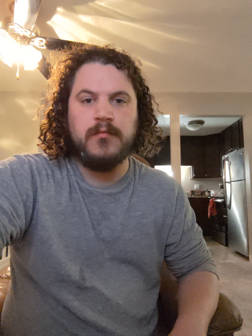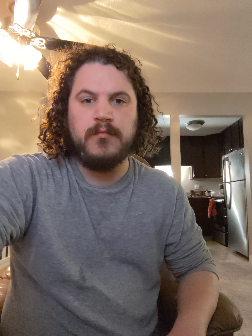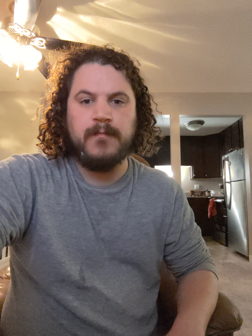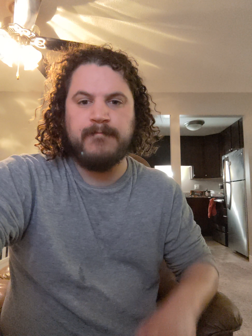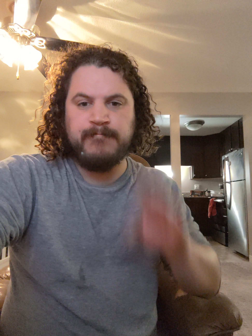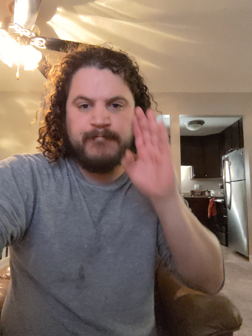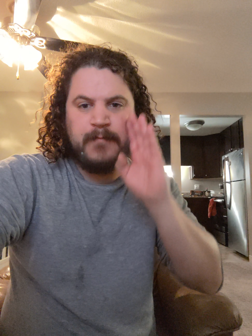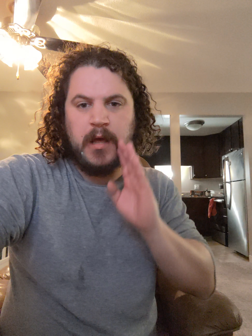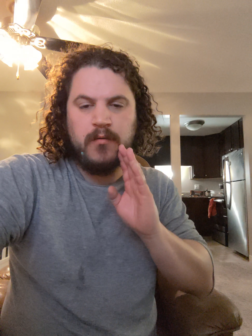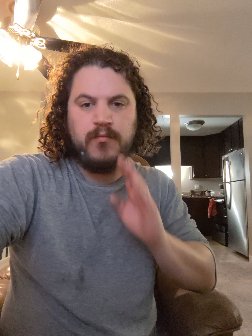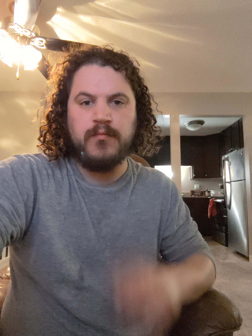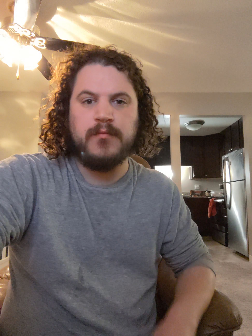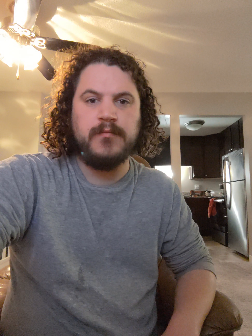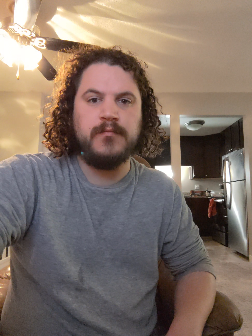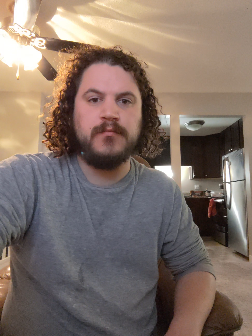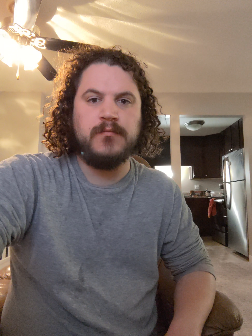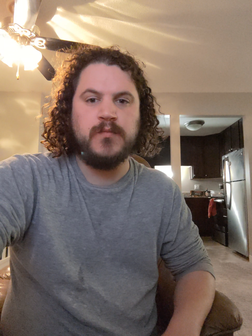brown